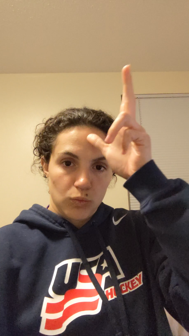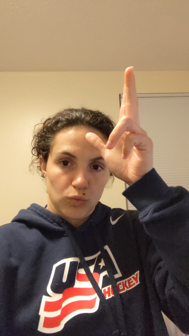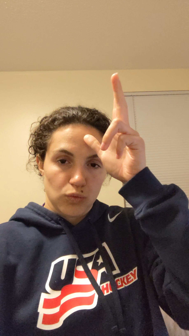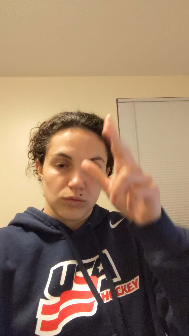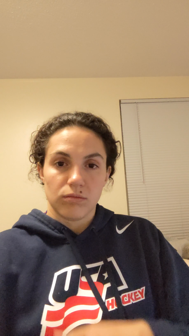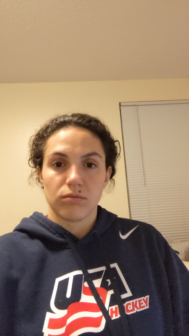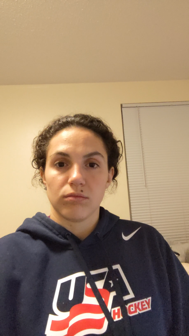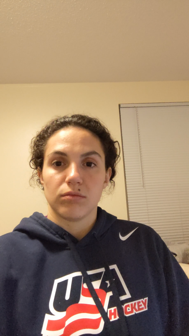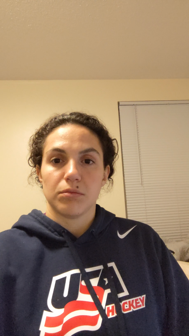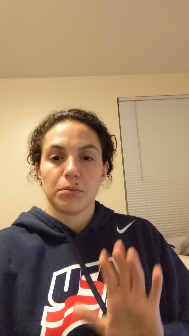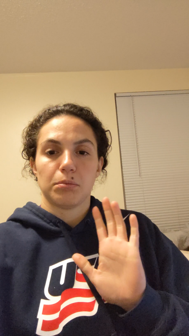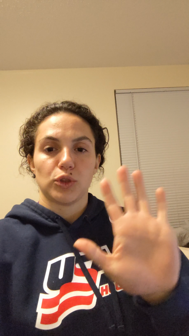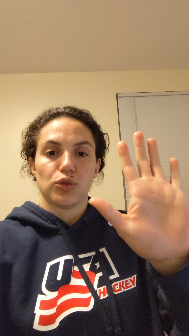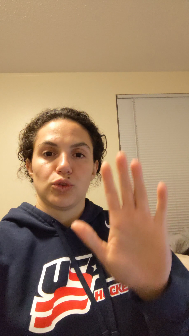push